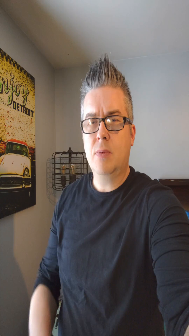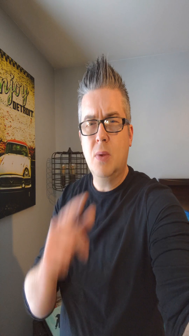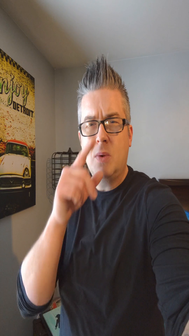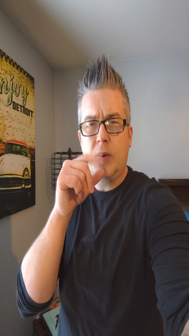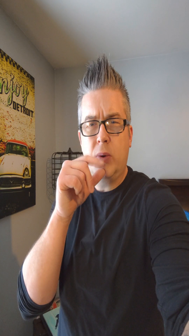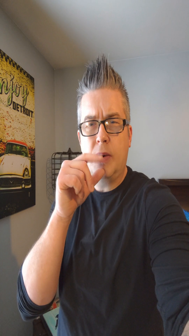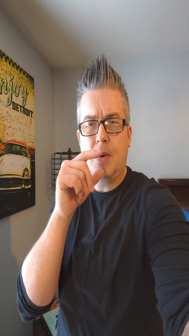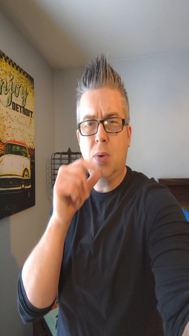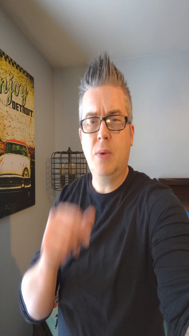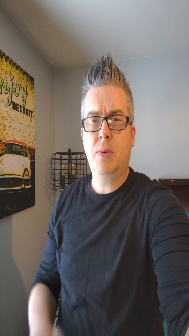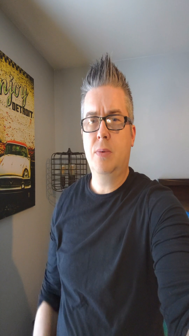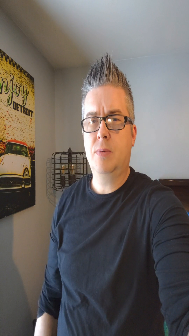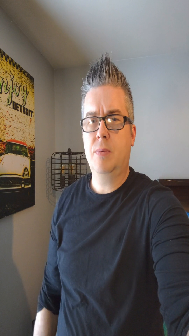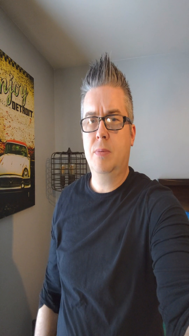who